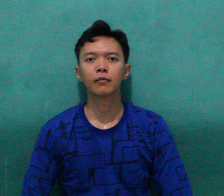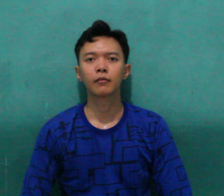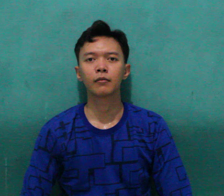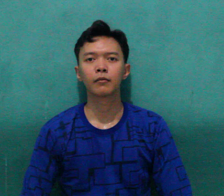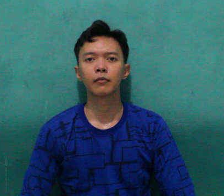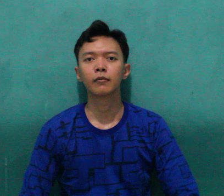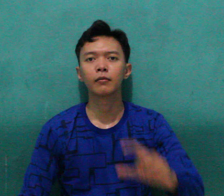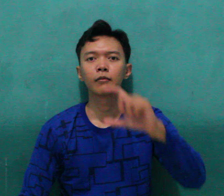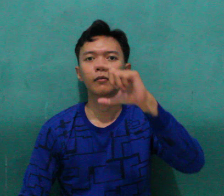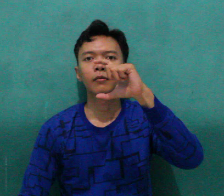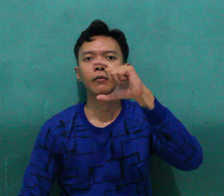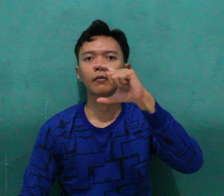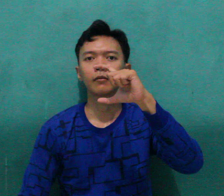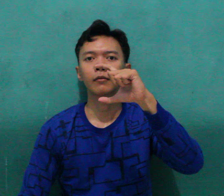C